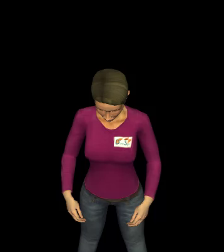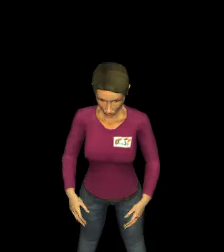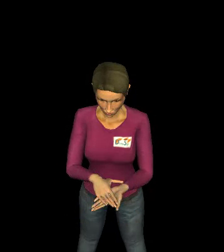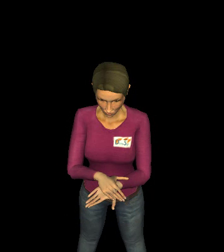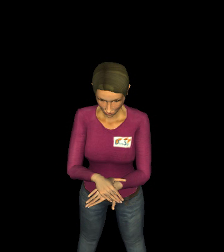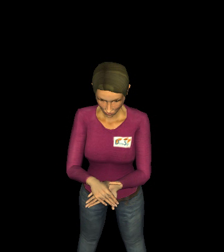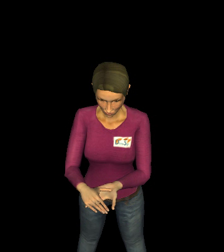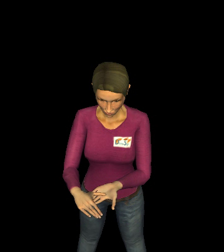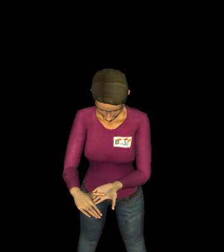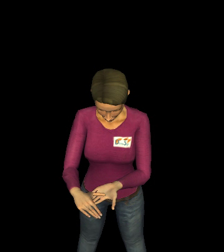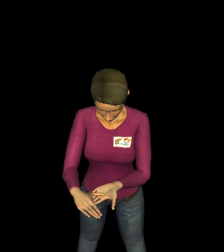ناعم